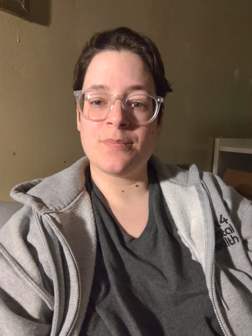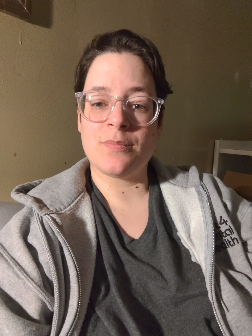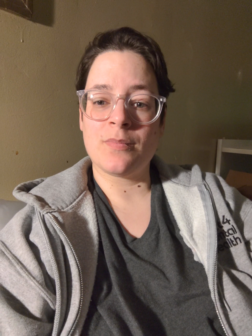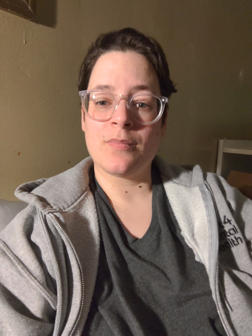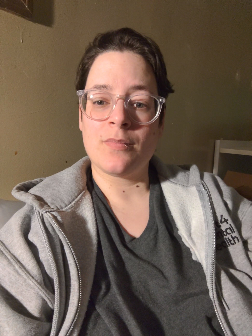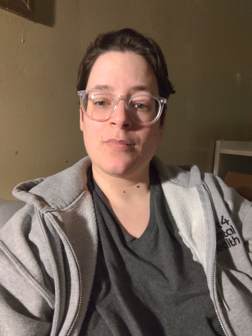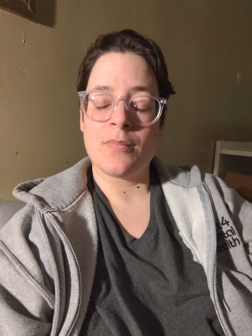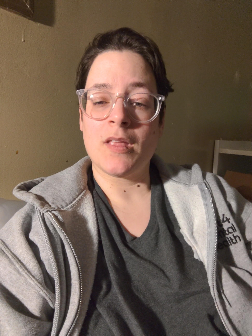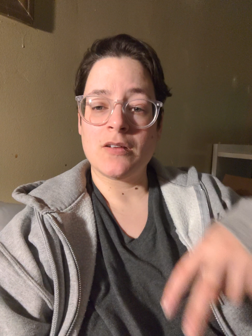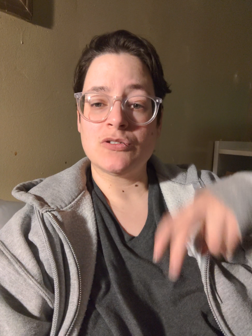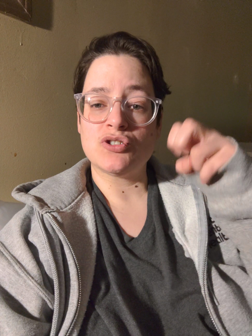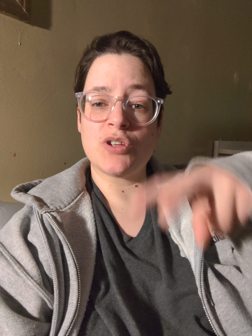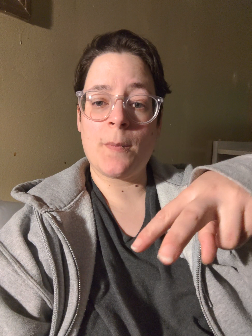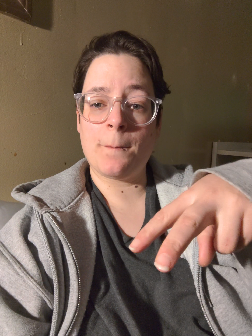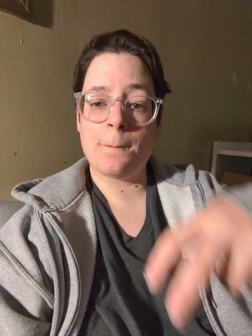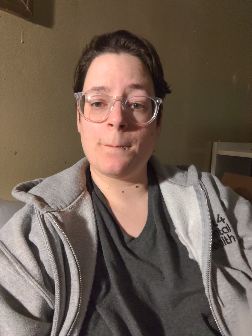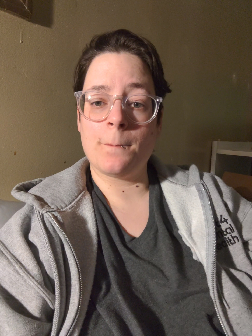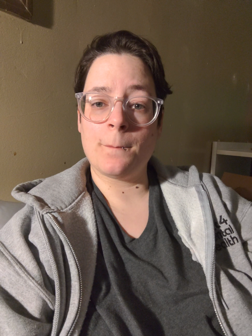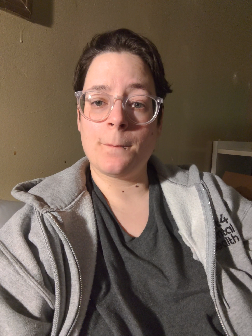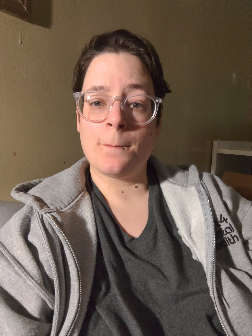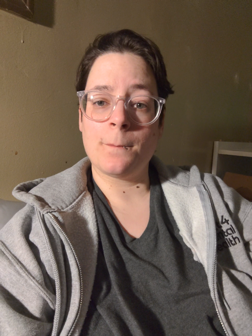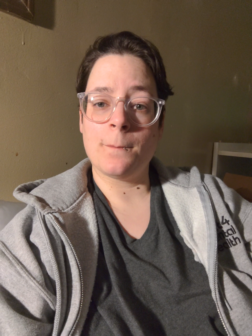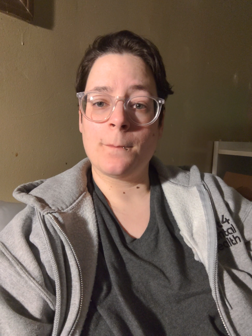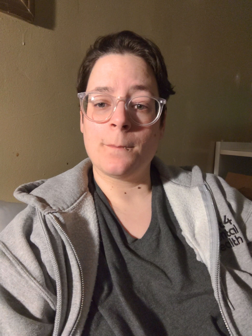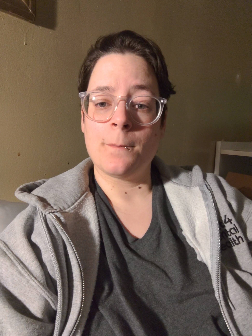jump